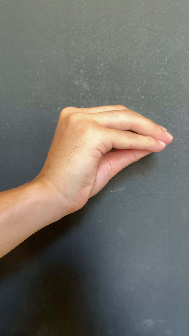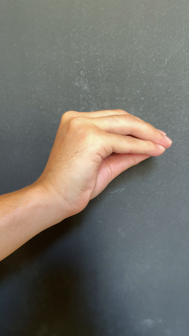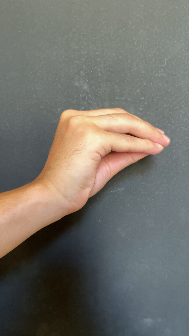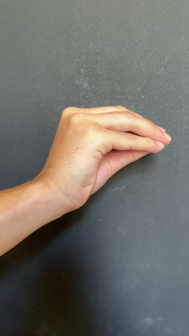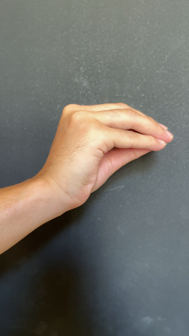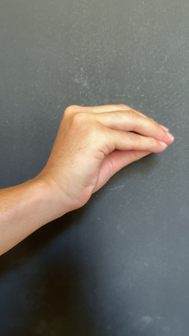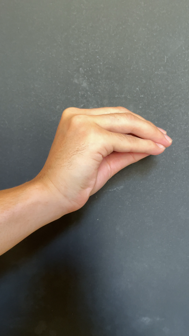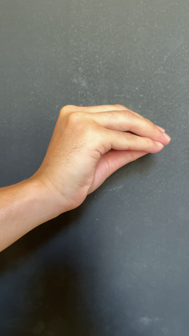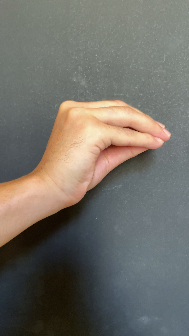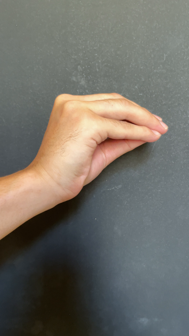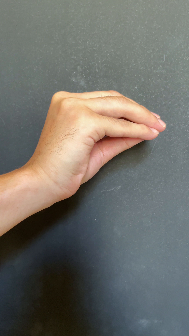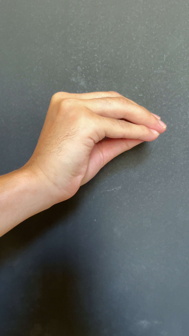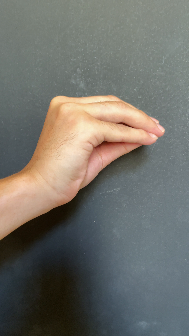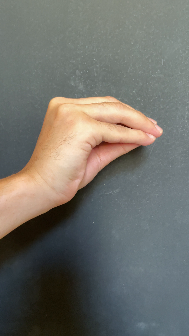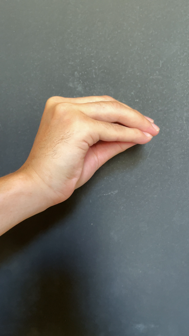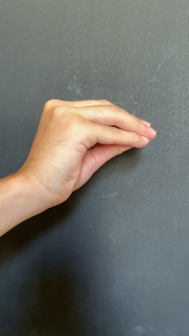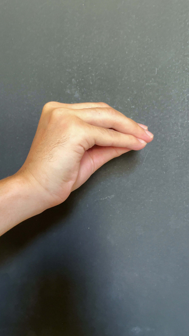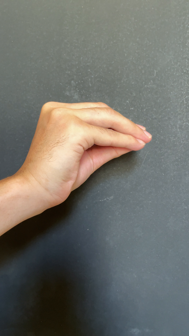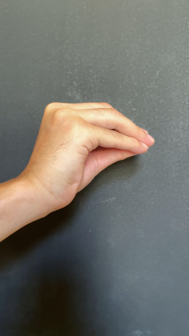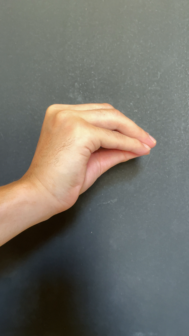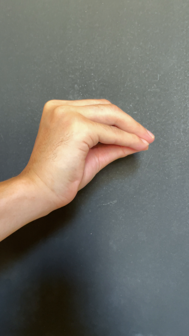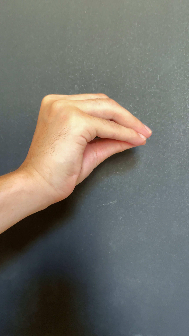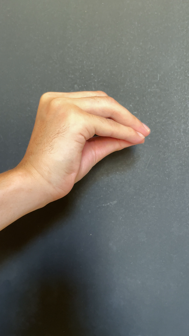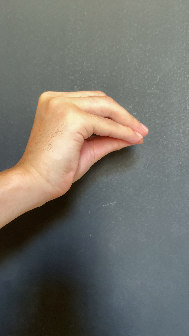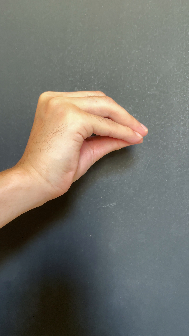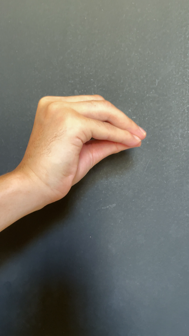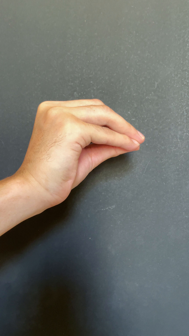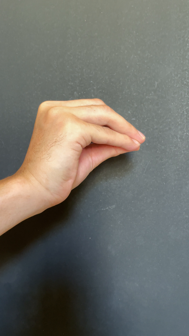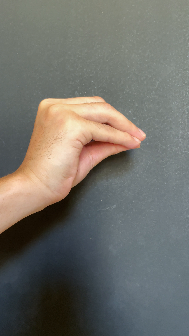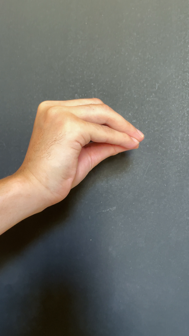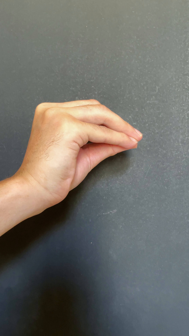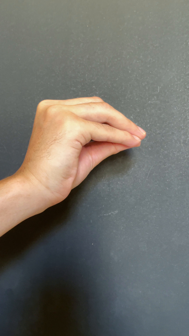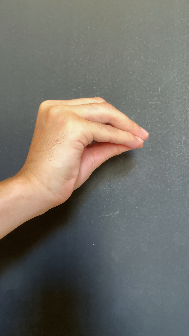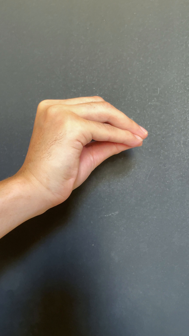प